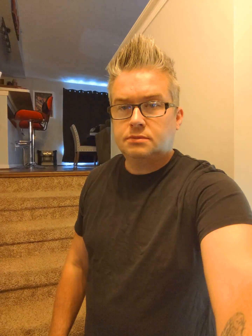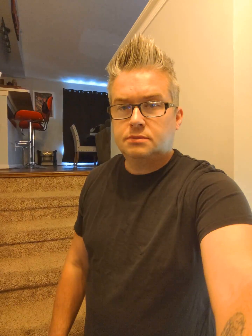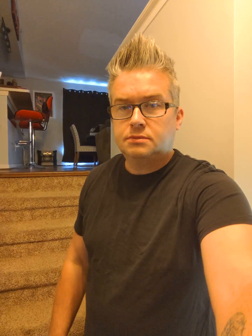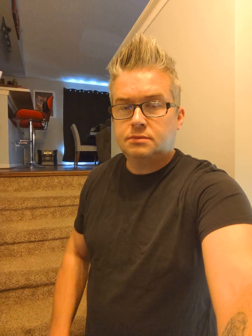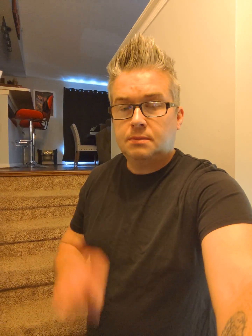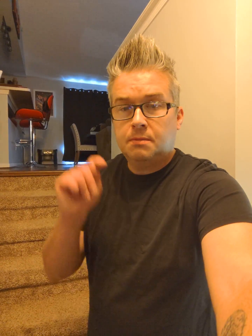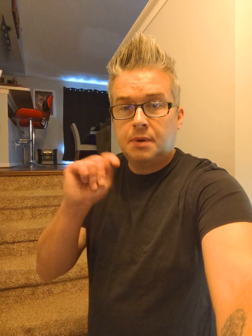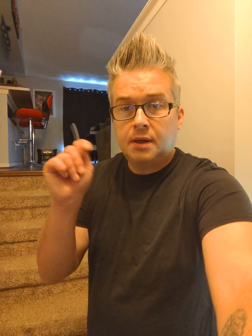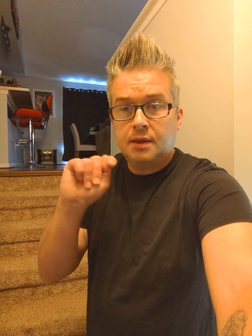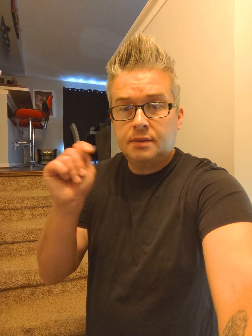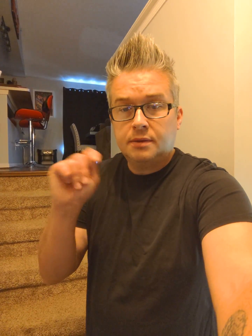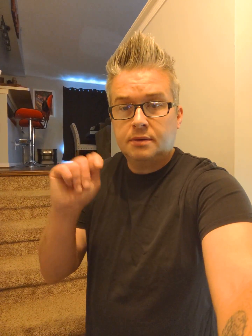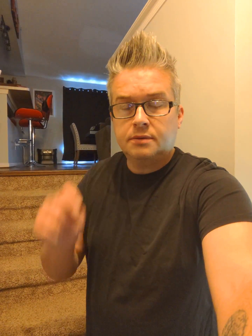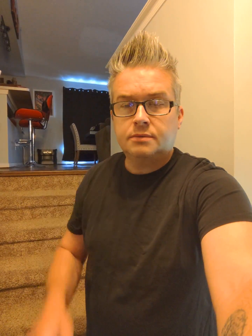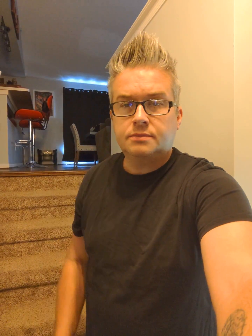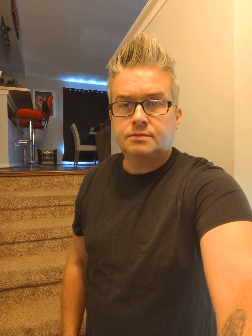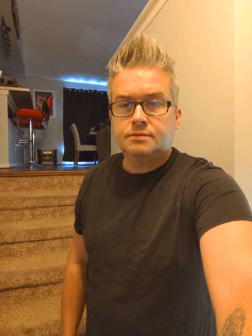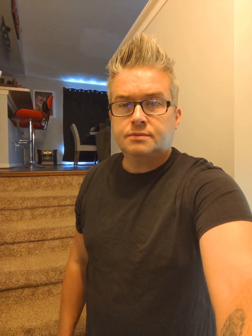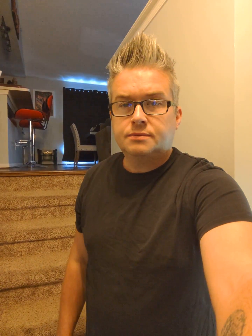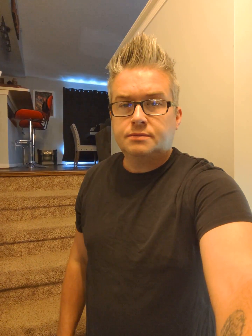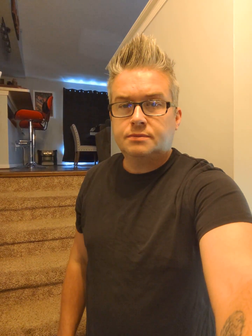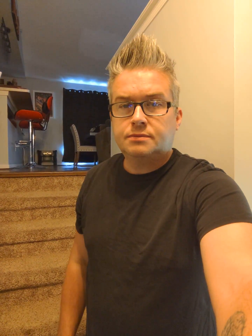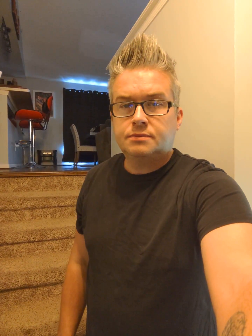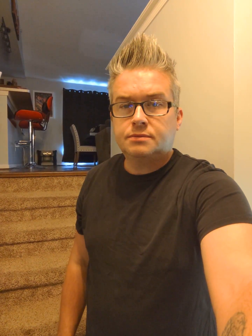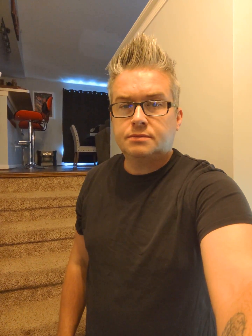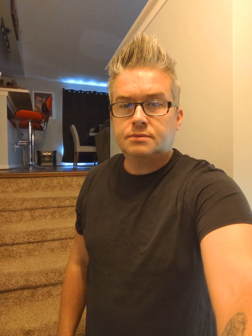bathroom